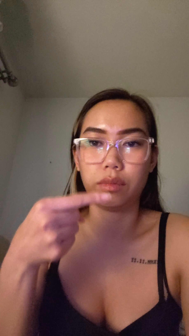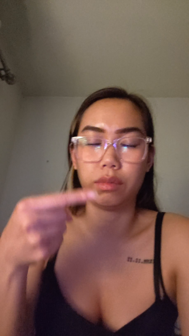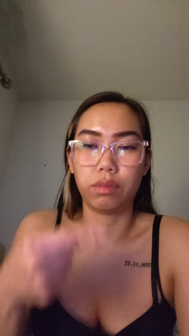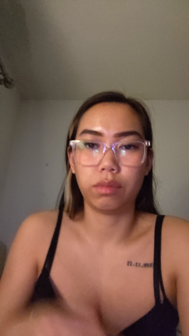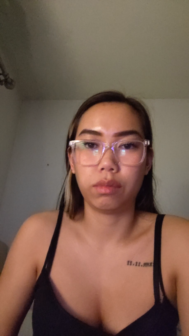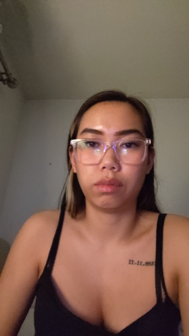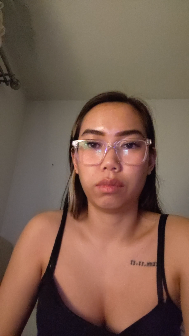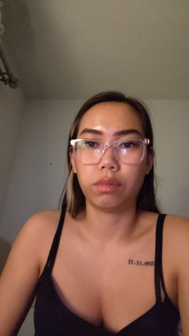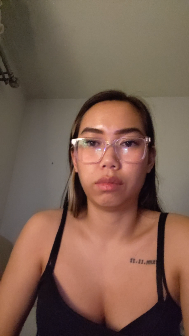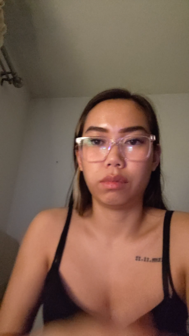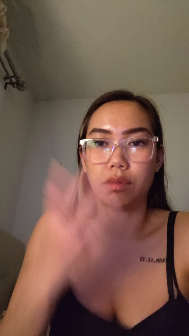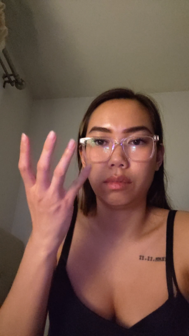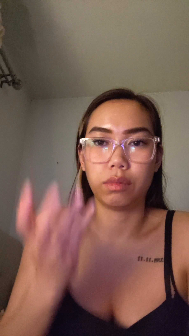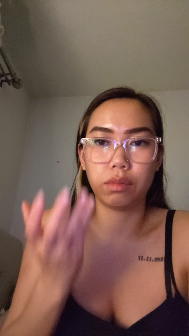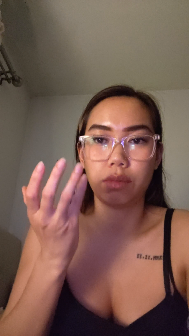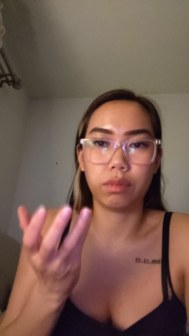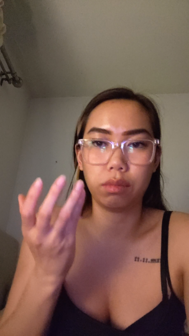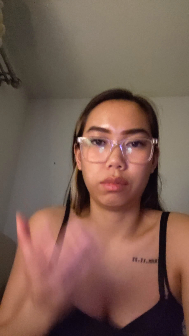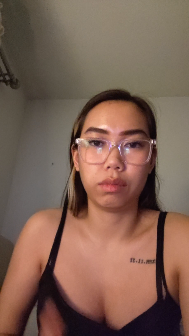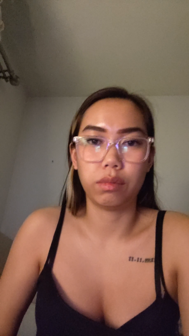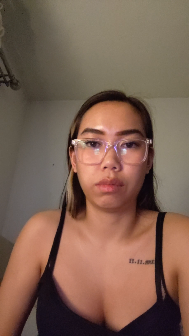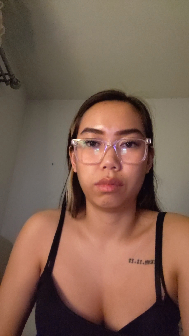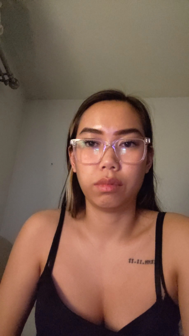heavy